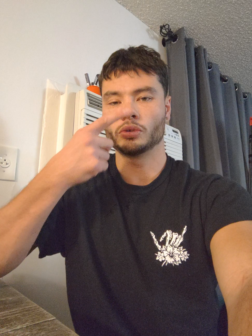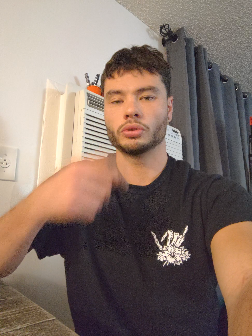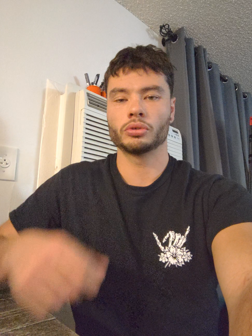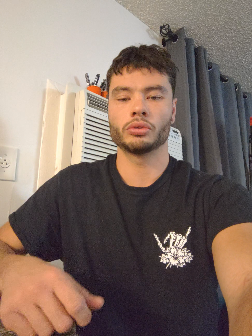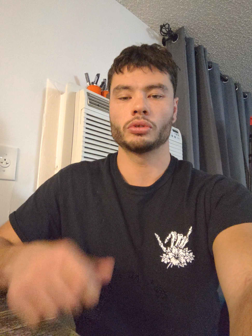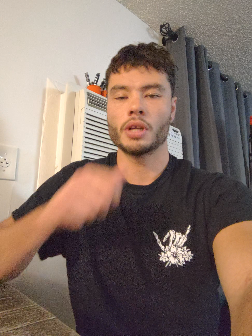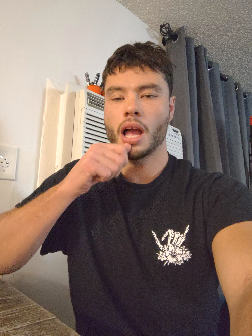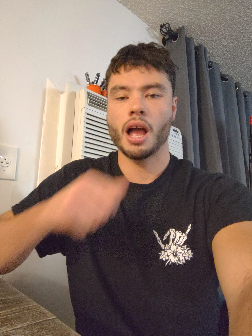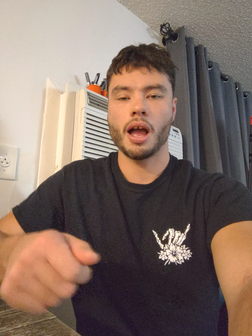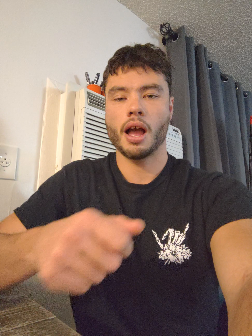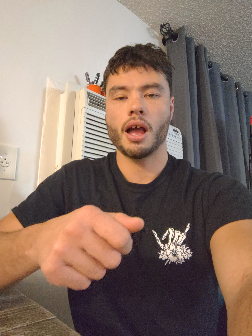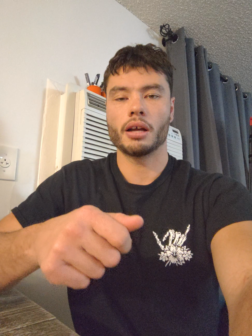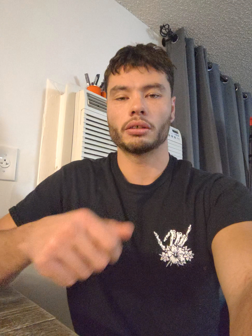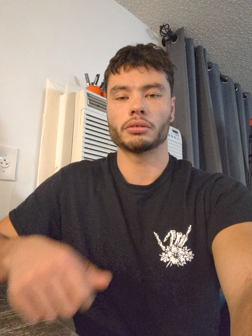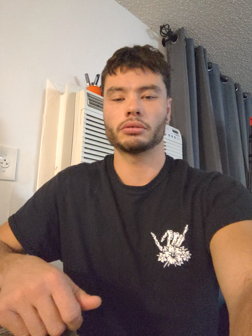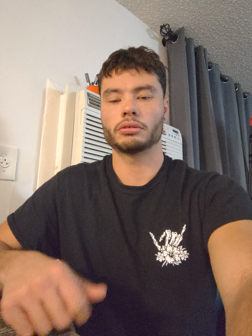hide